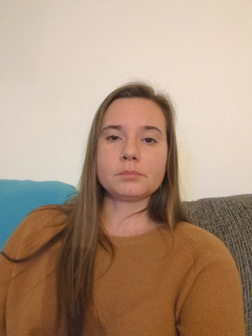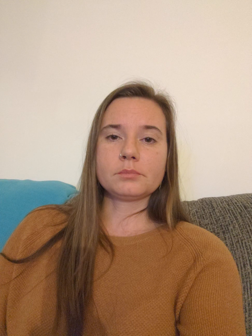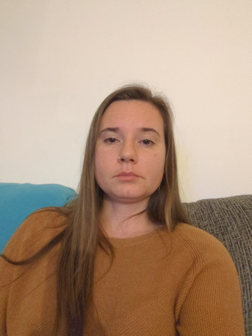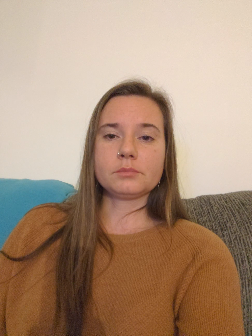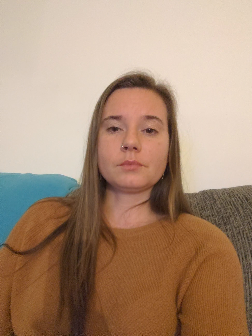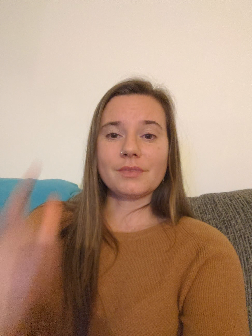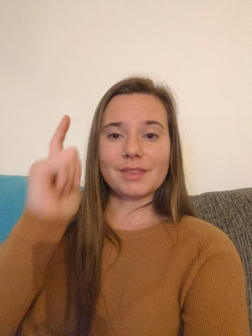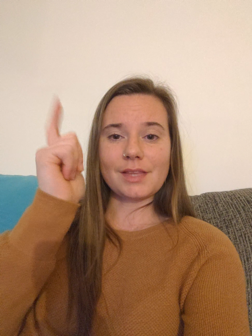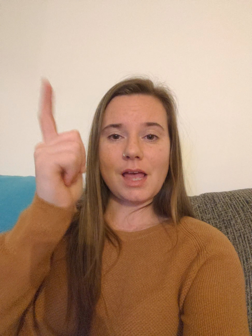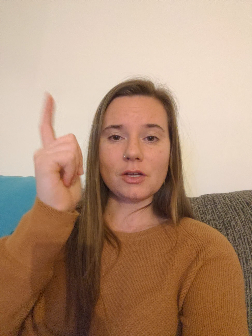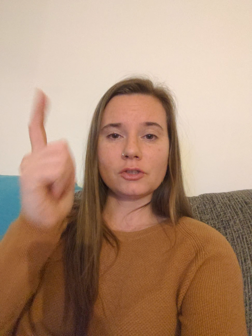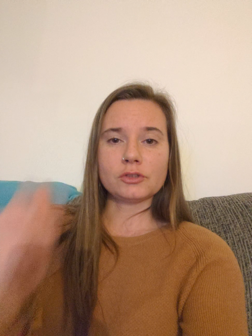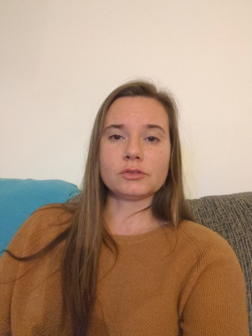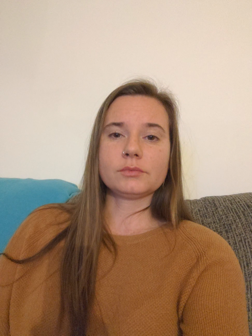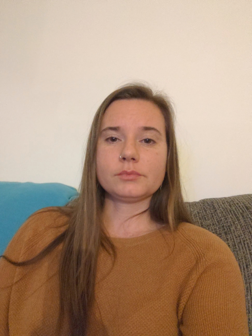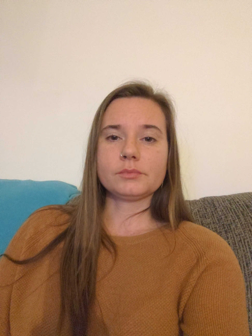later